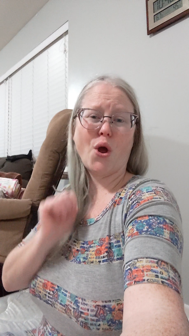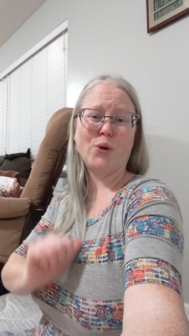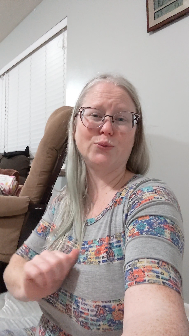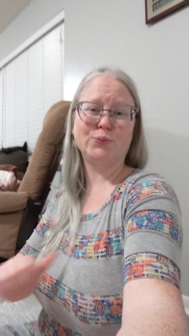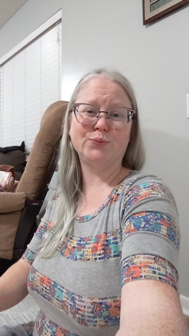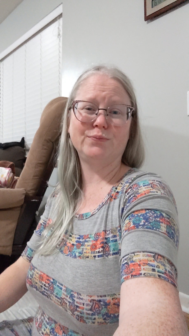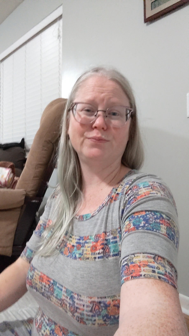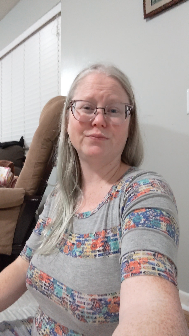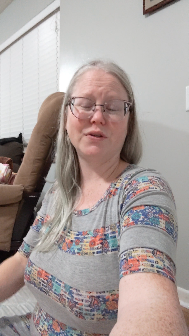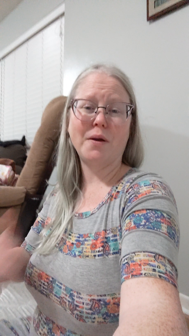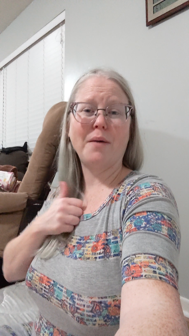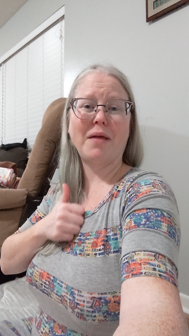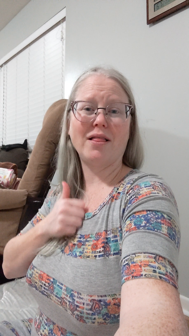bathtub